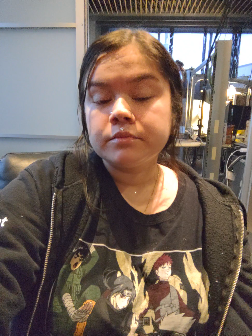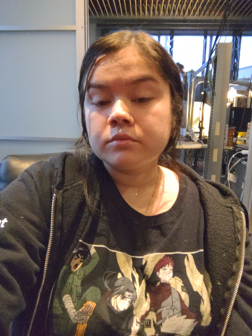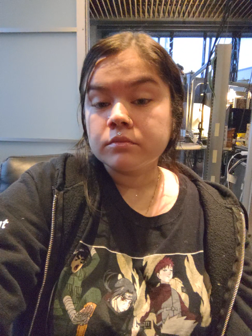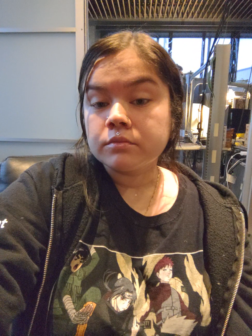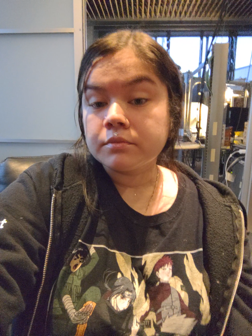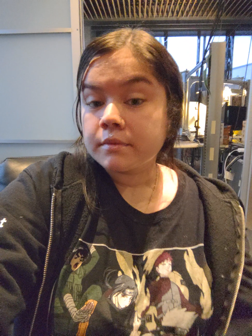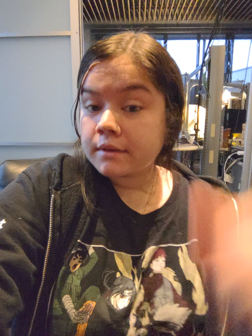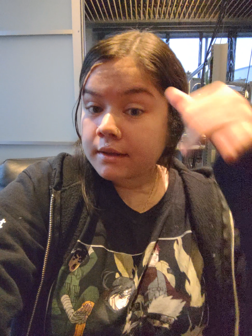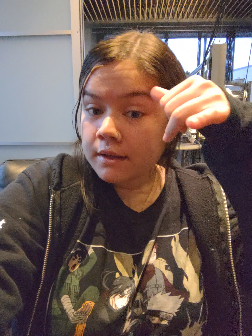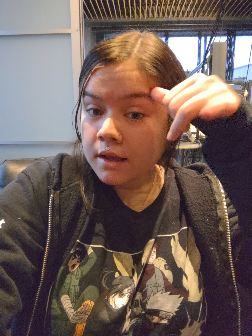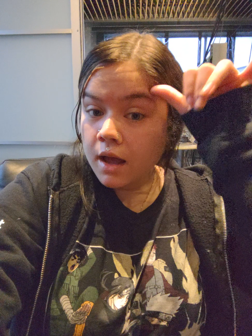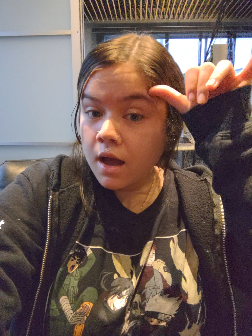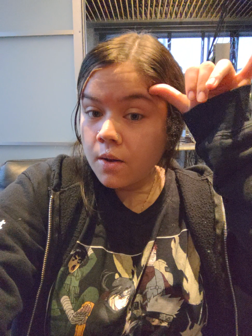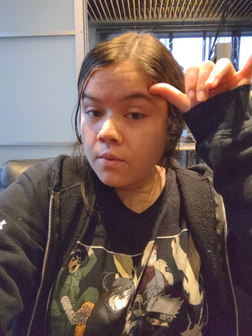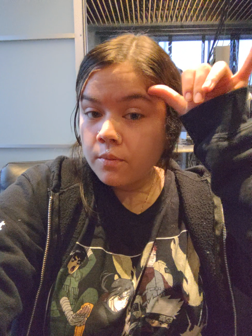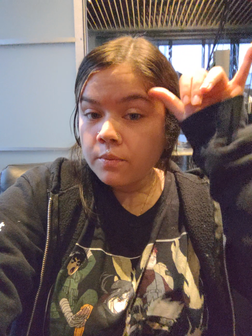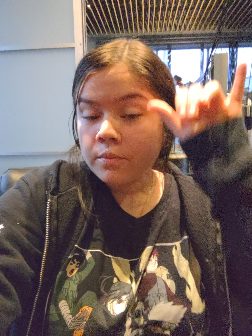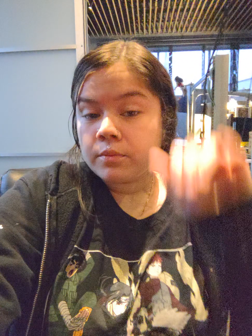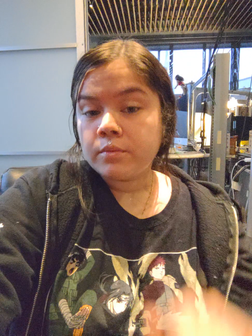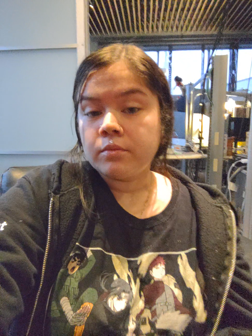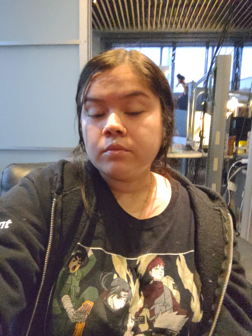cow